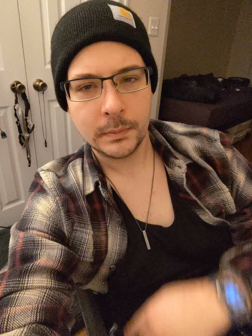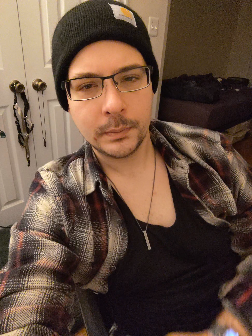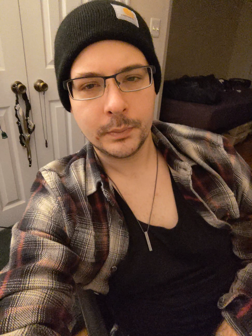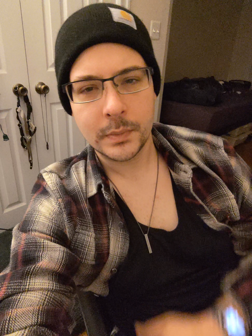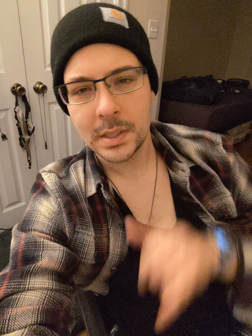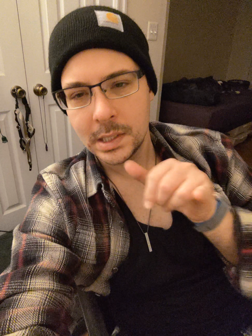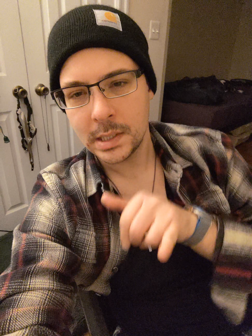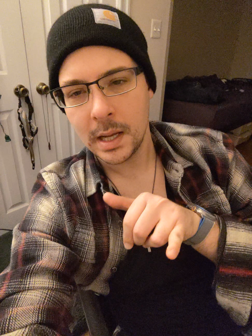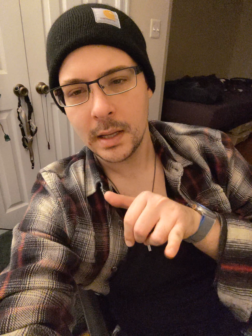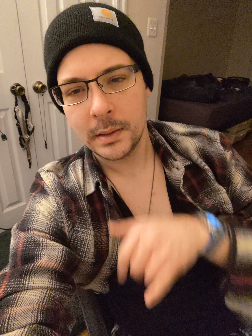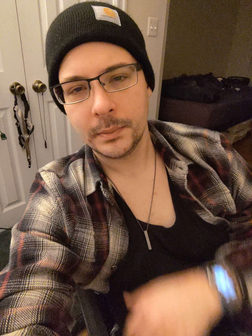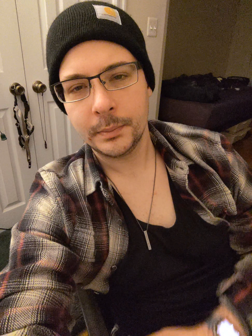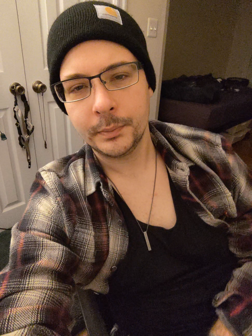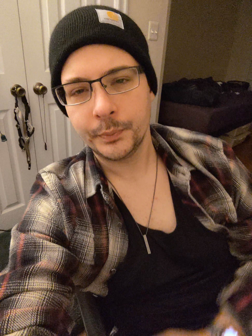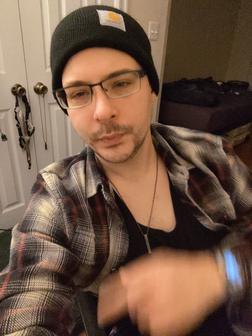stay